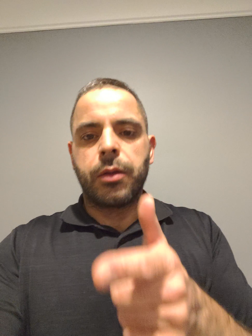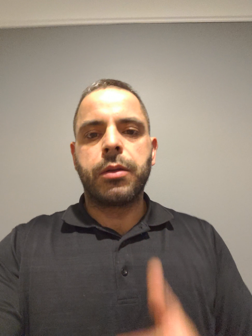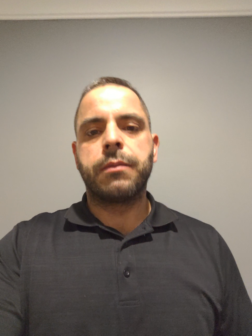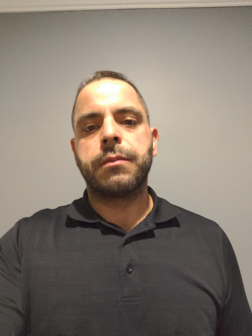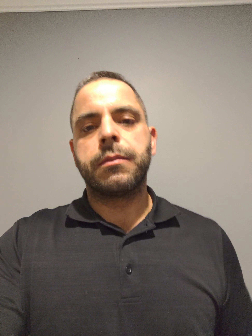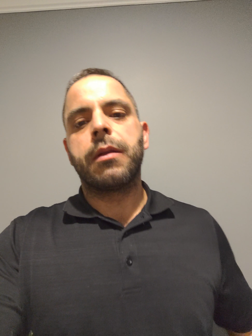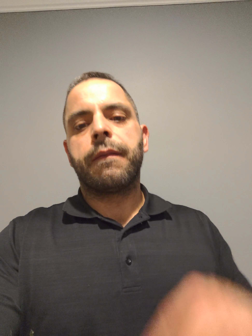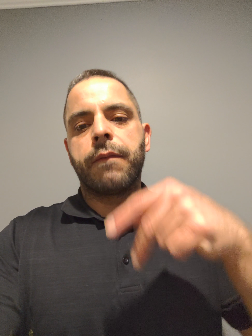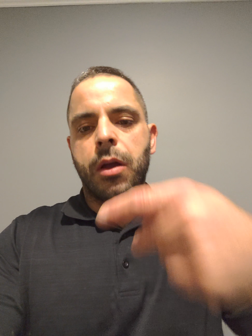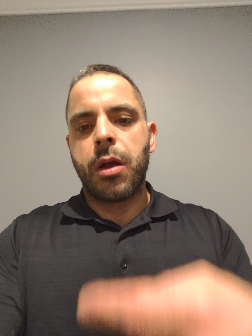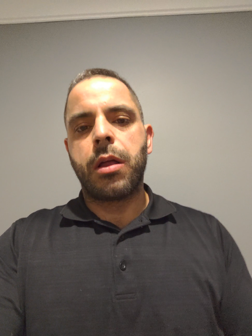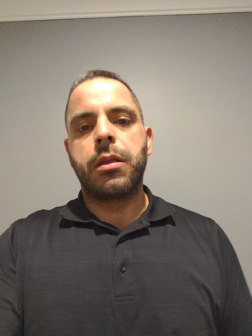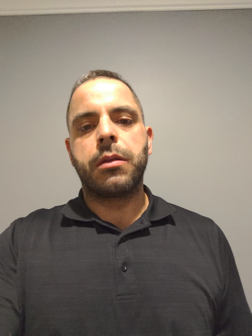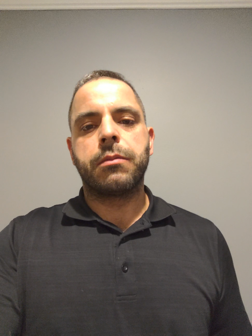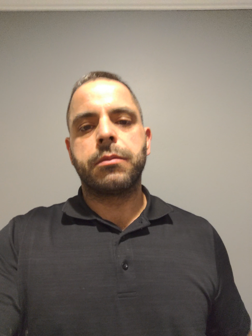fall